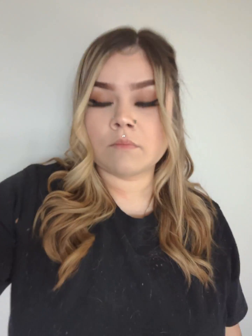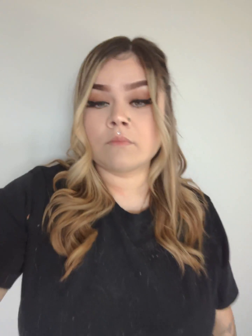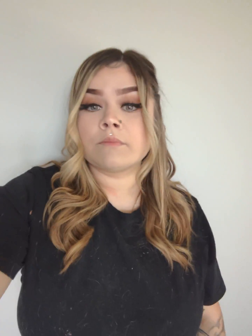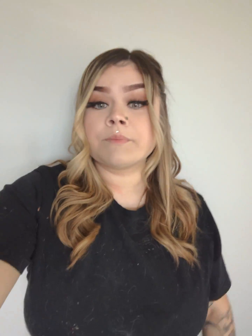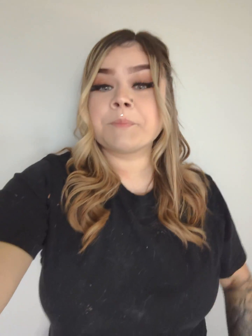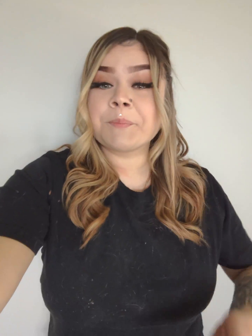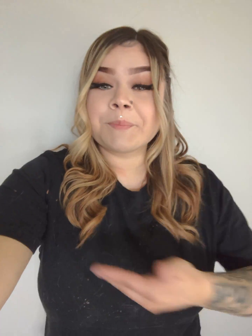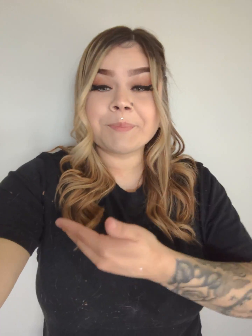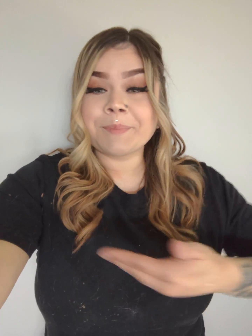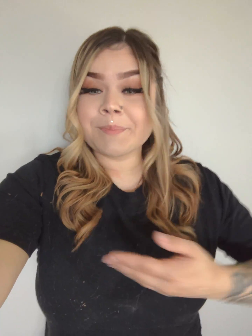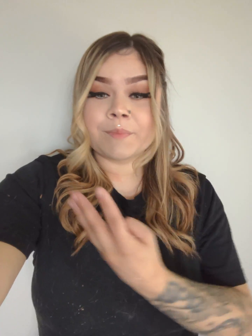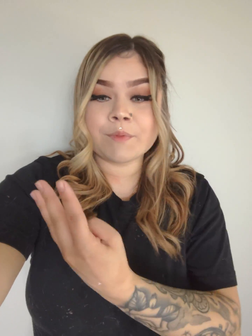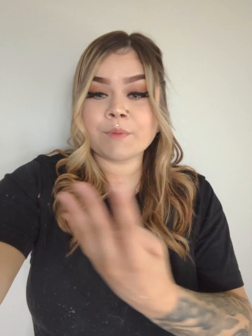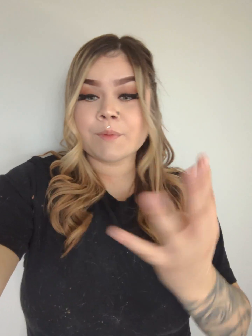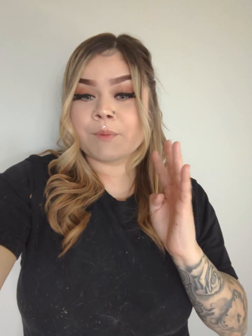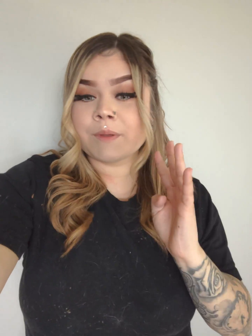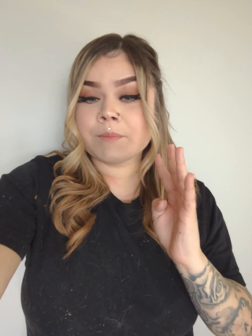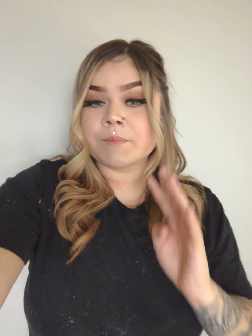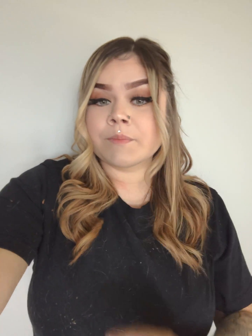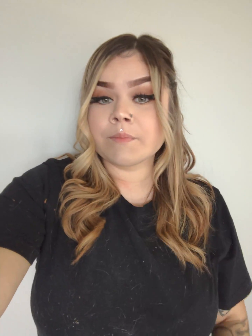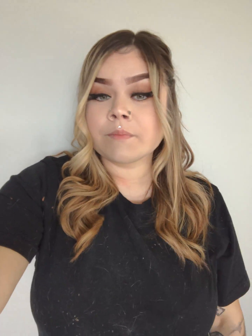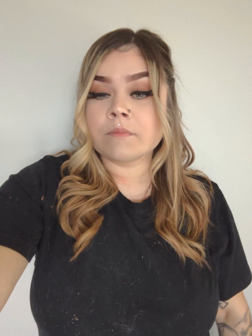crib